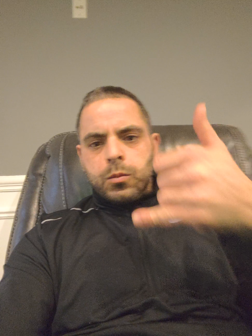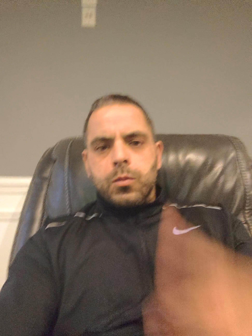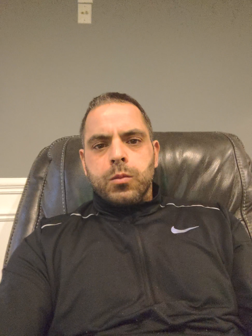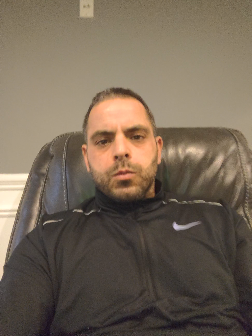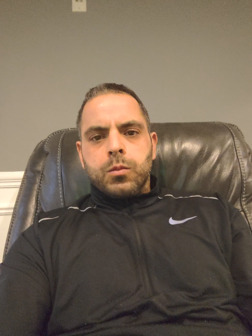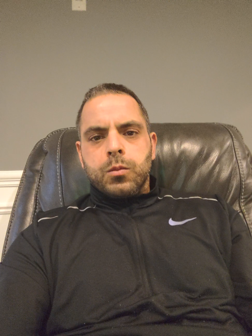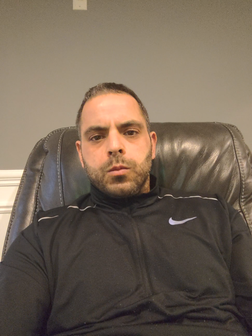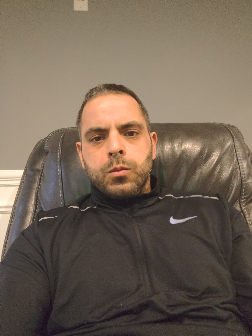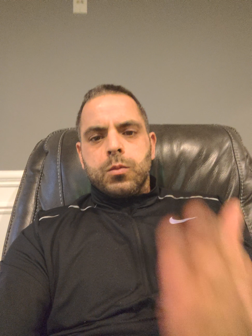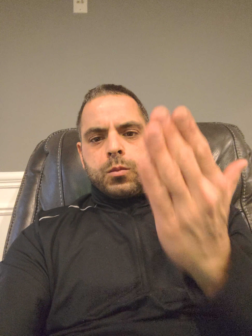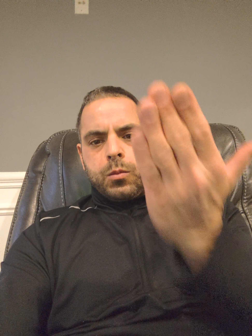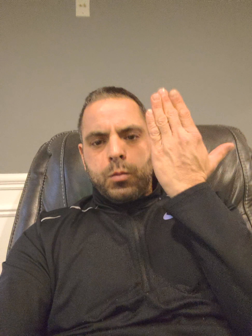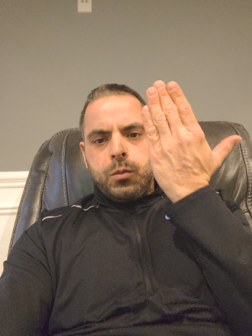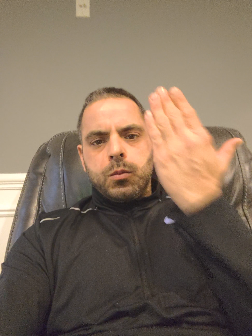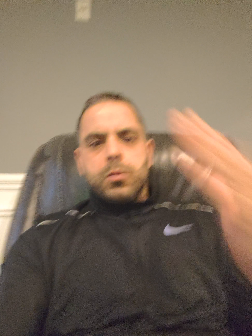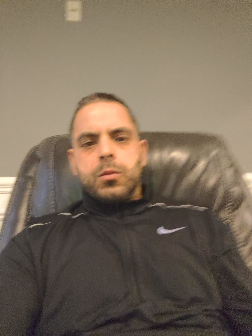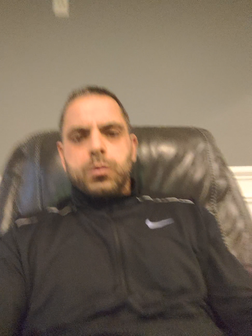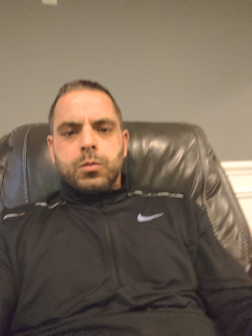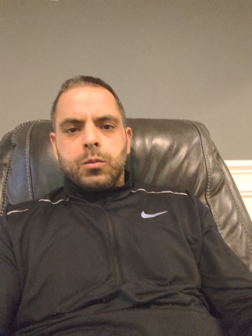morning